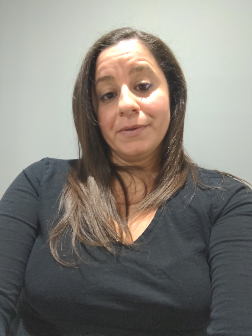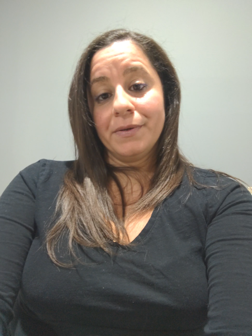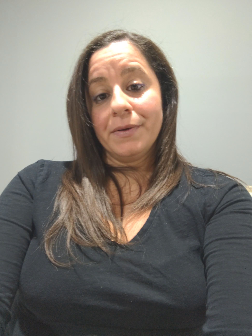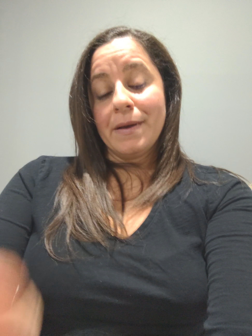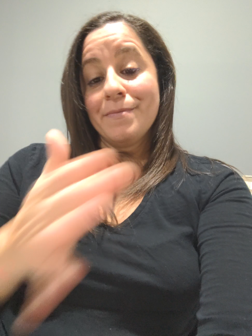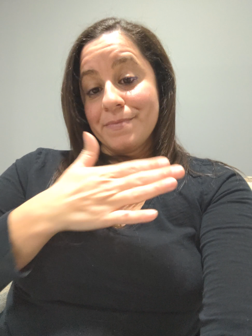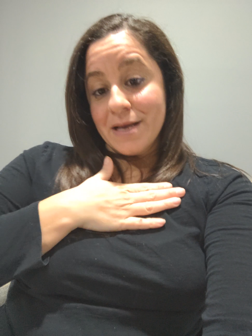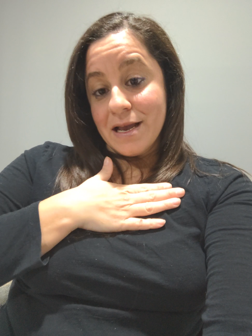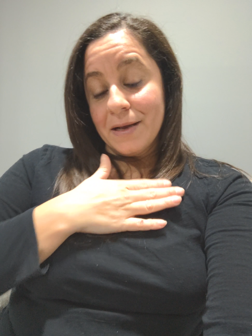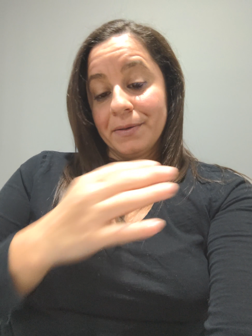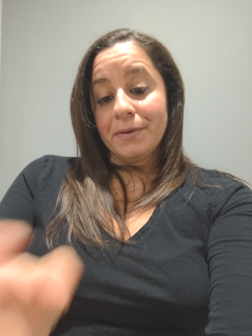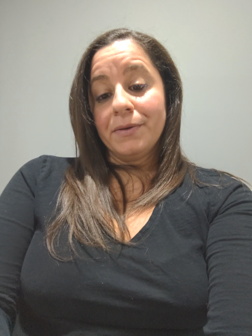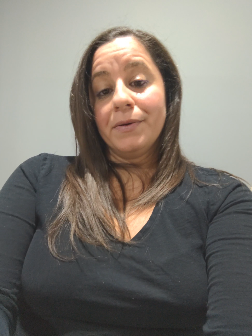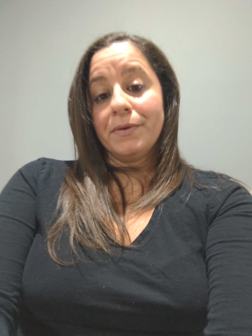my